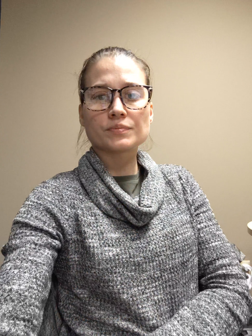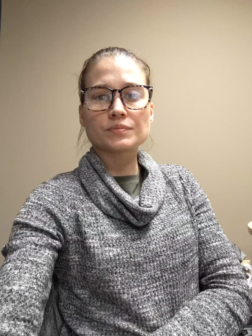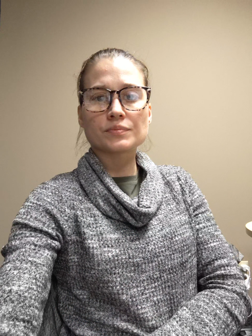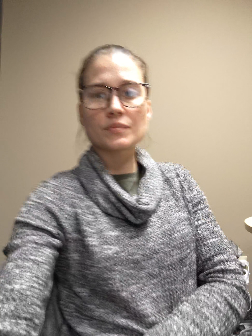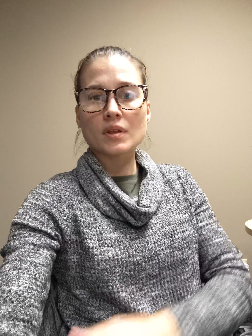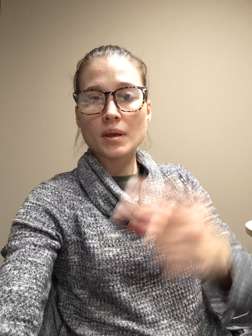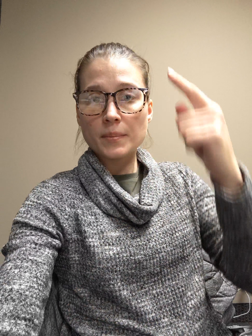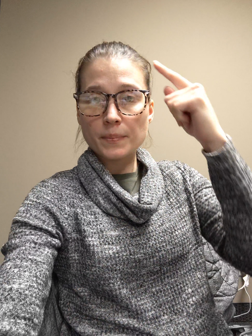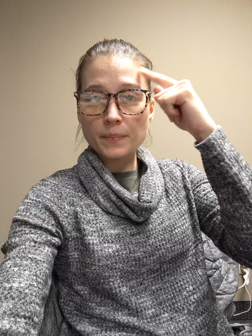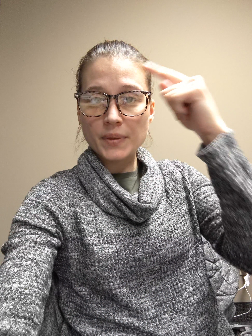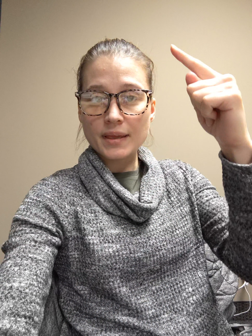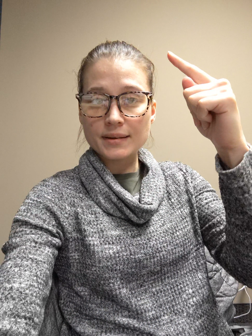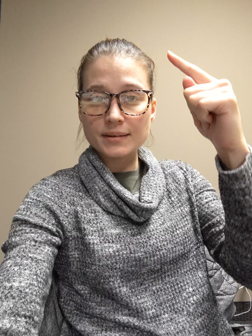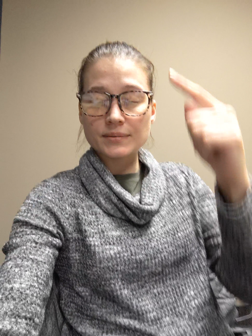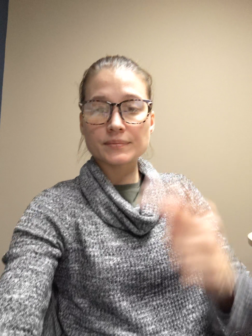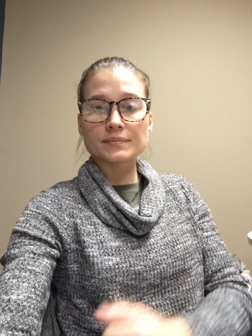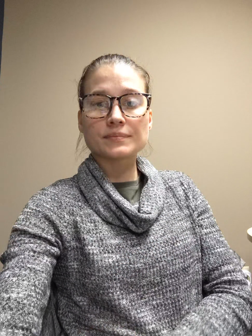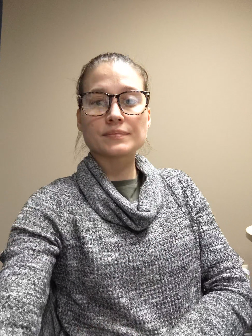penny